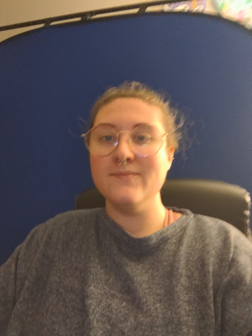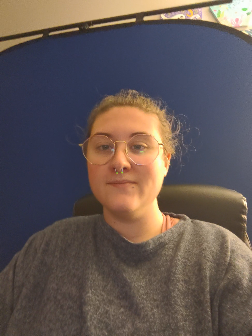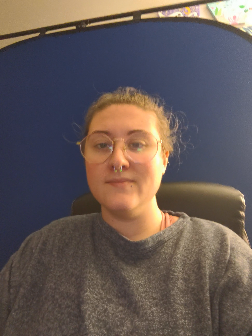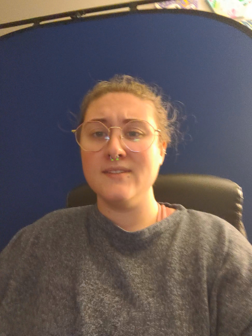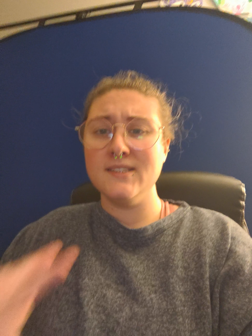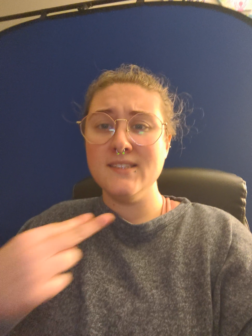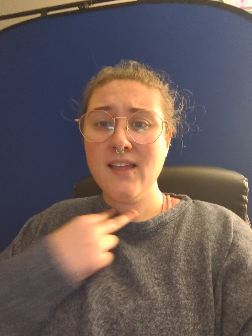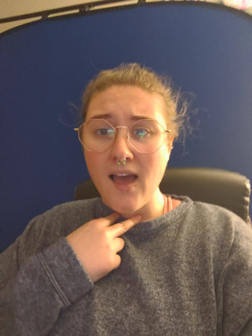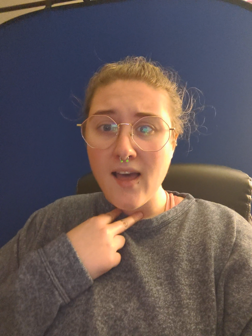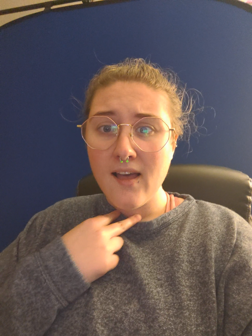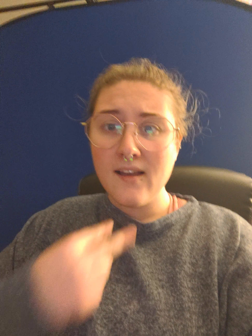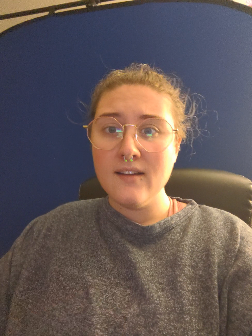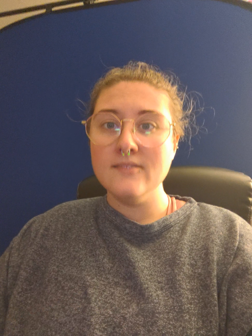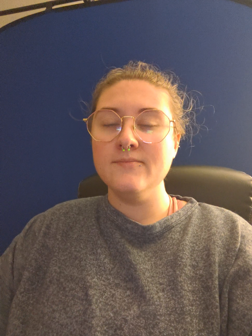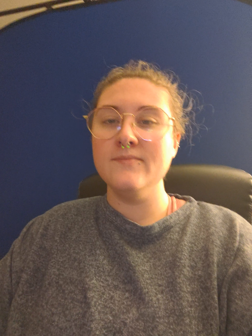stuck